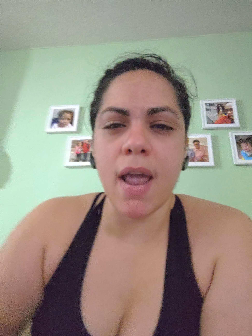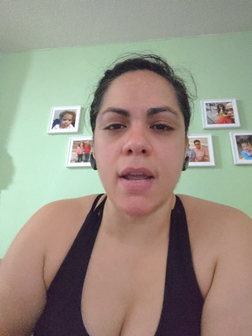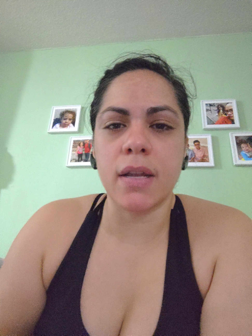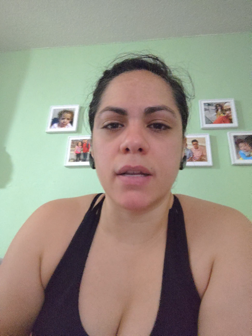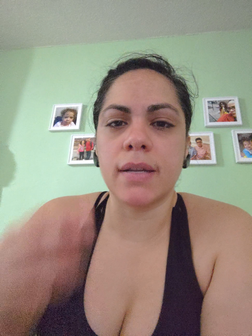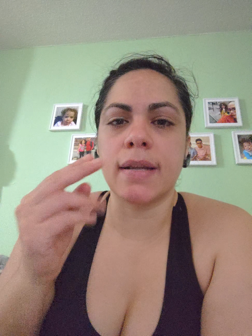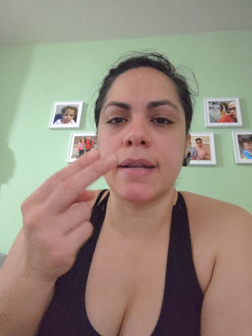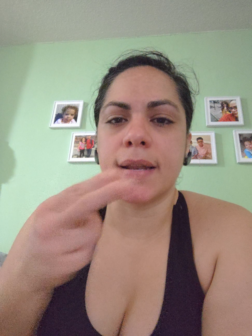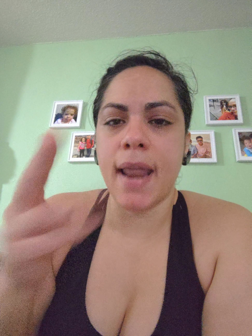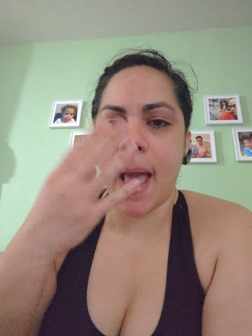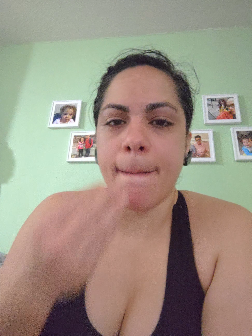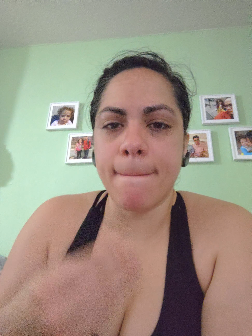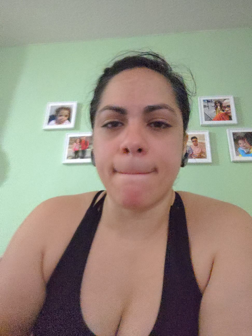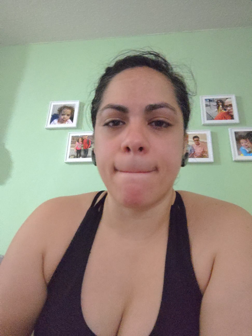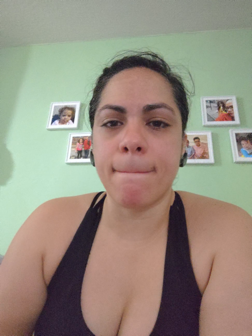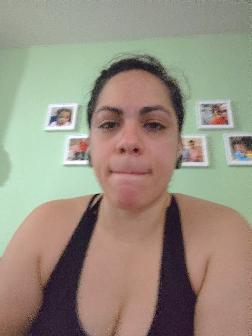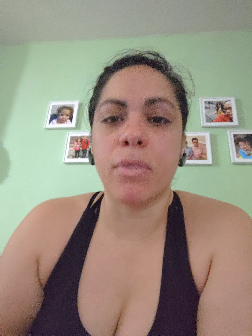nap